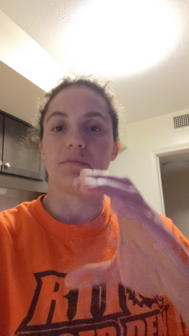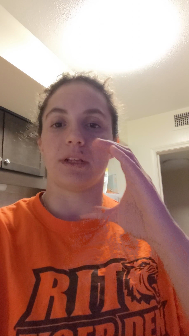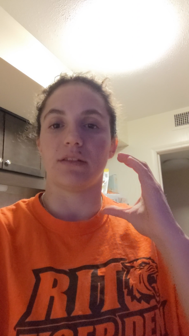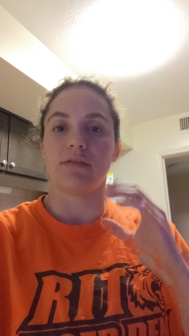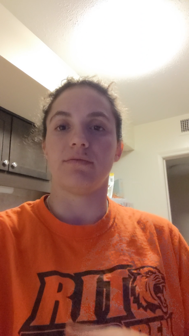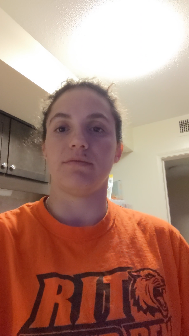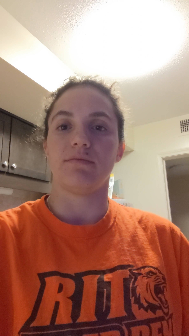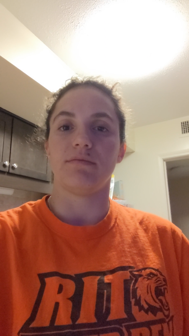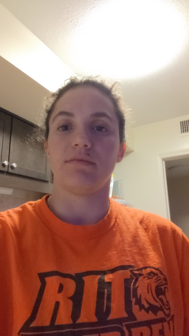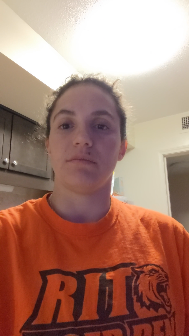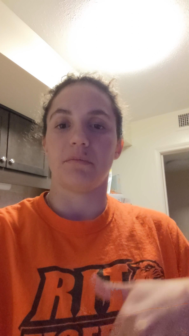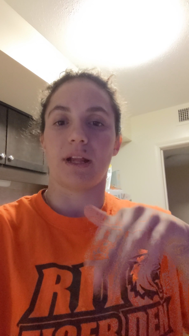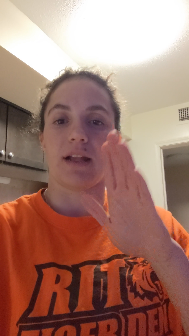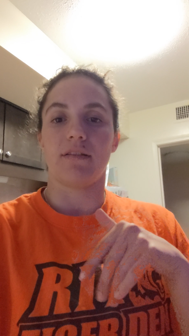paint